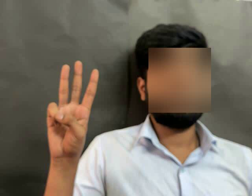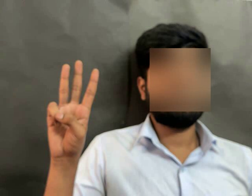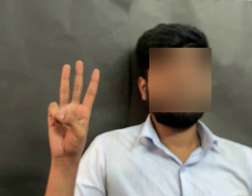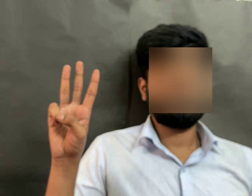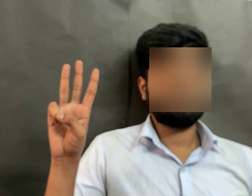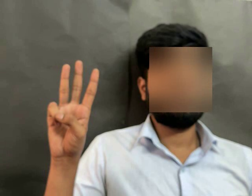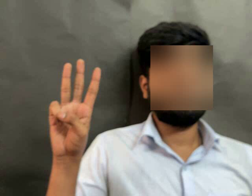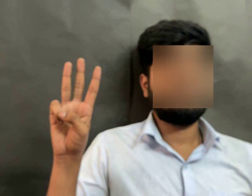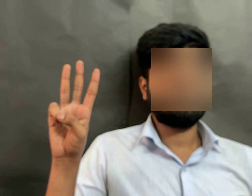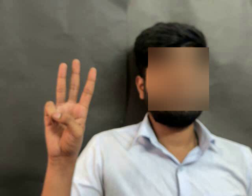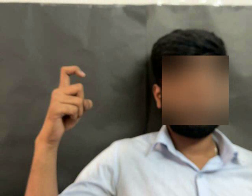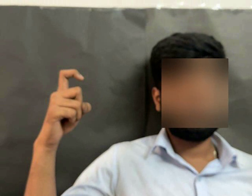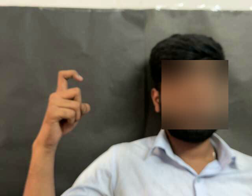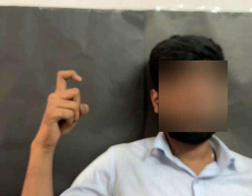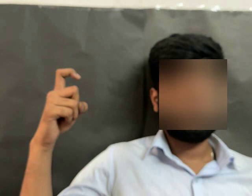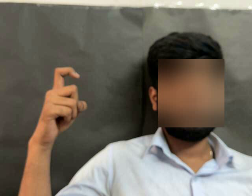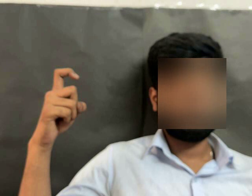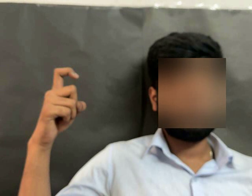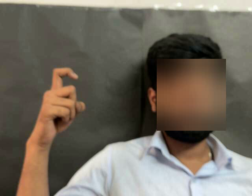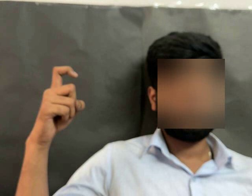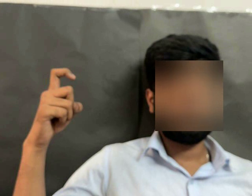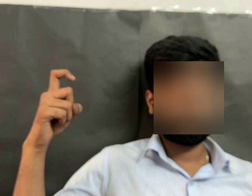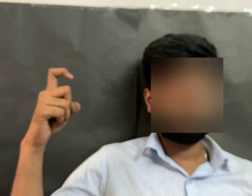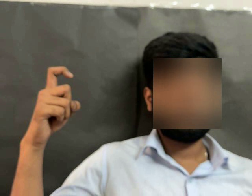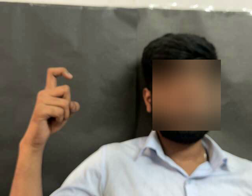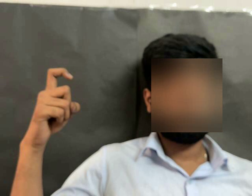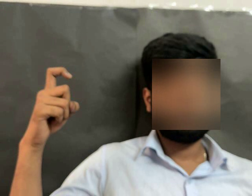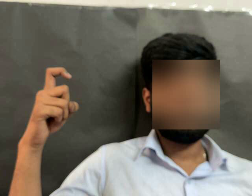X